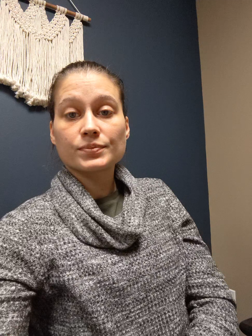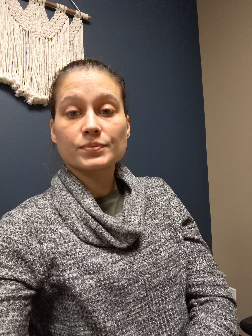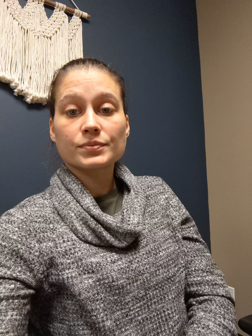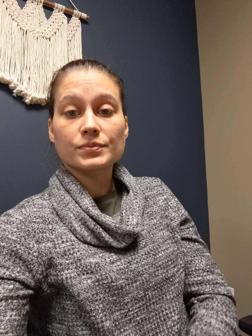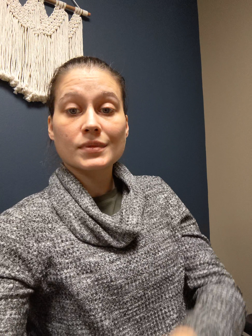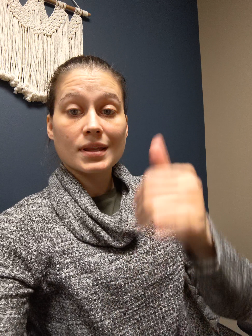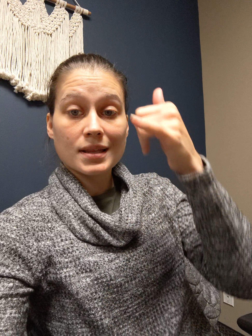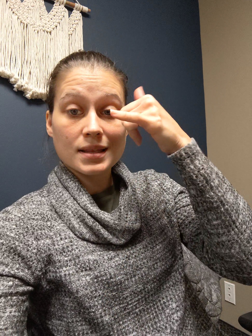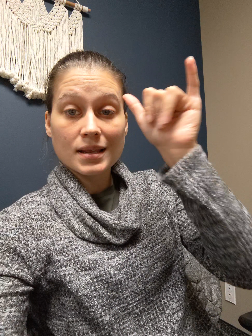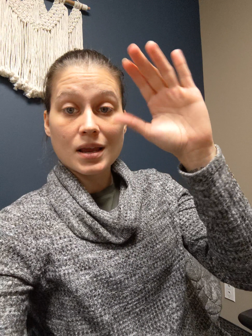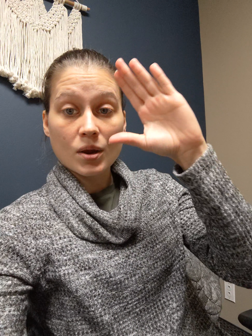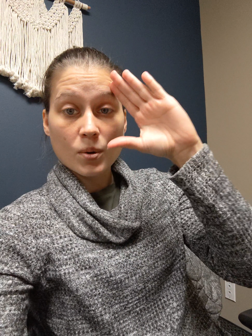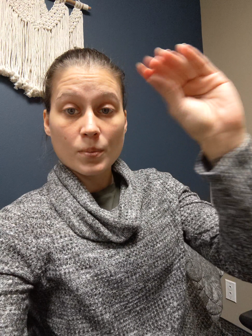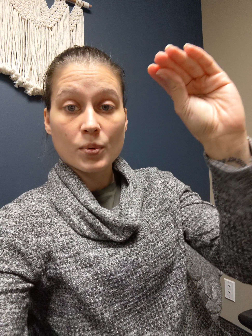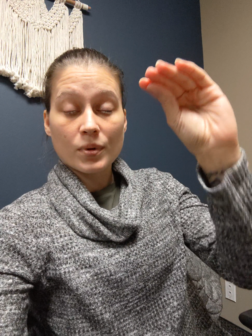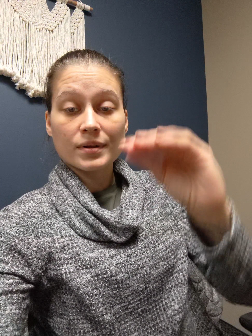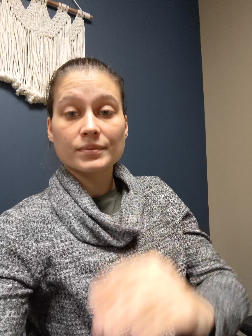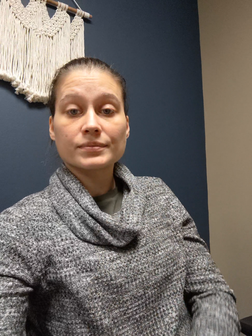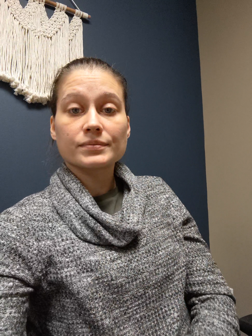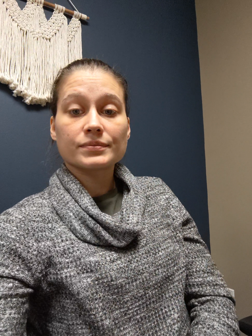cowboy